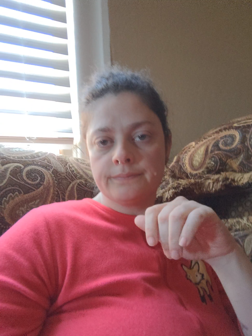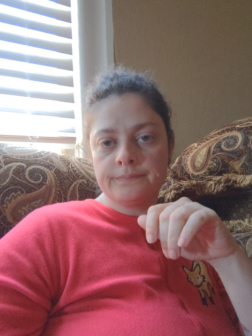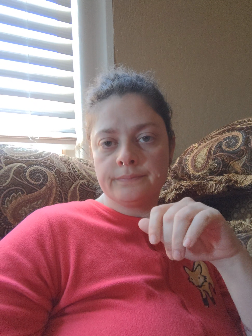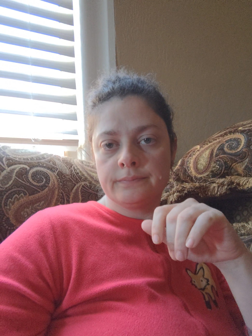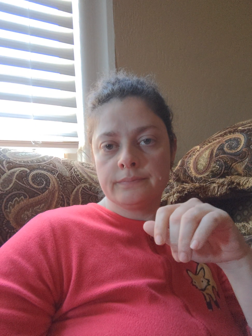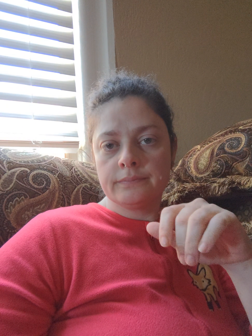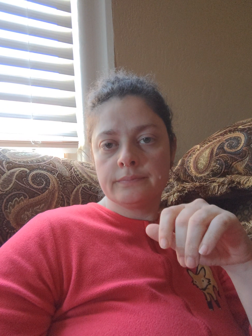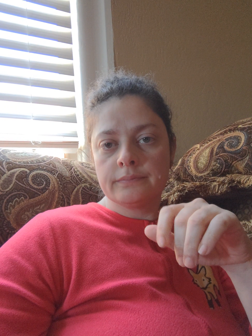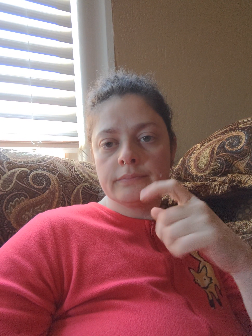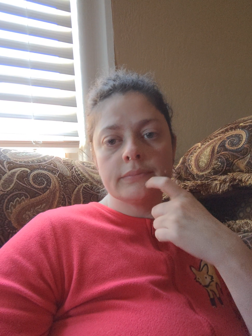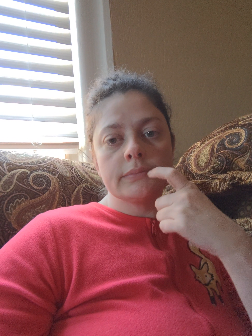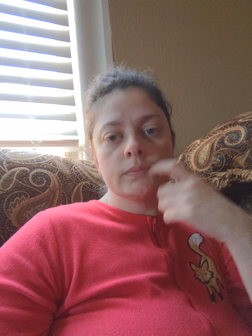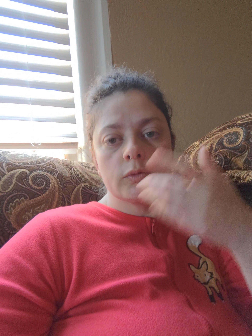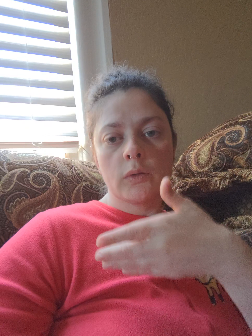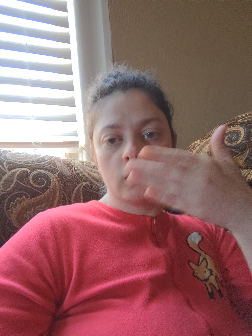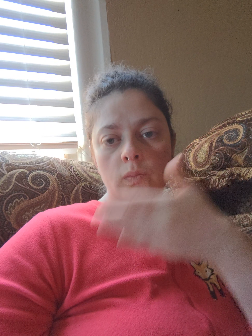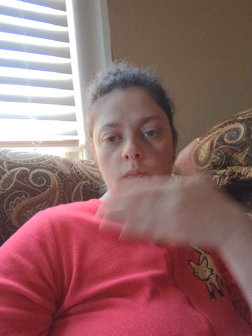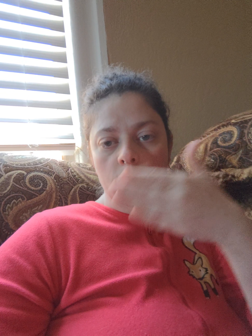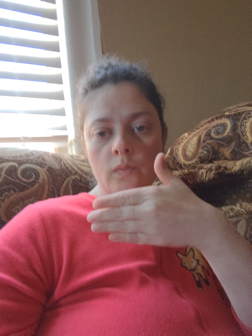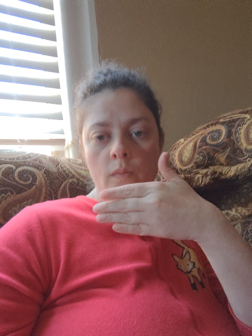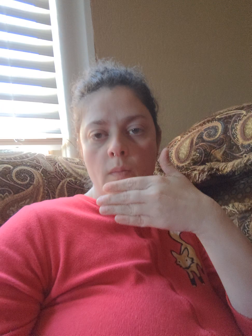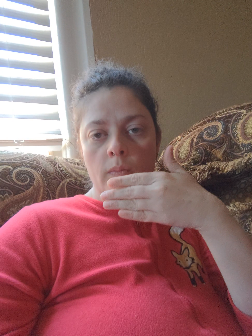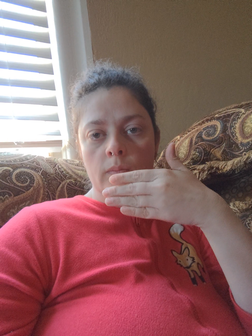window